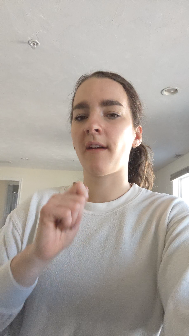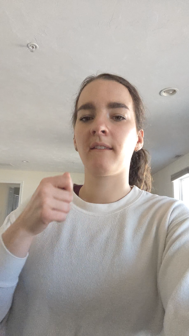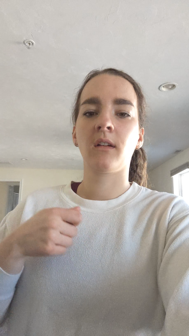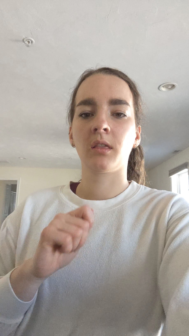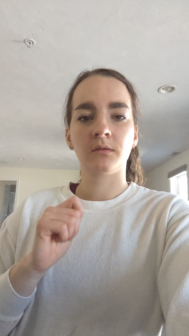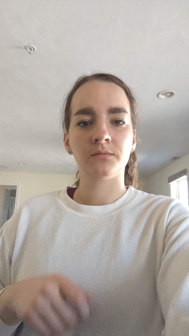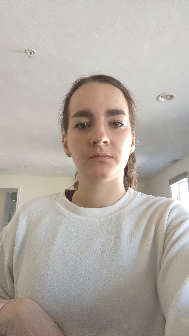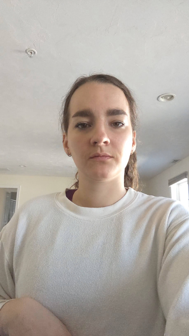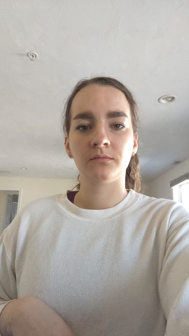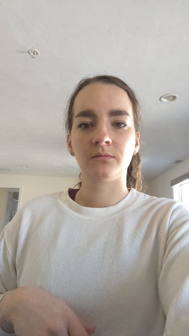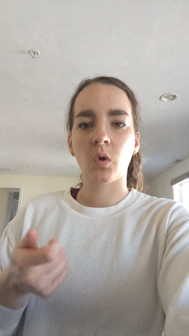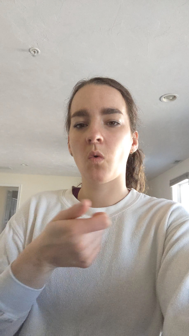hose